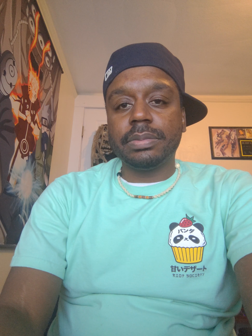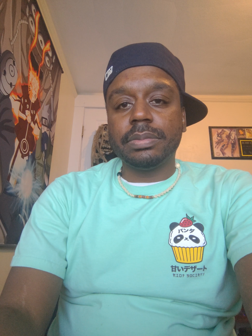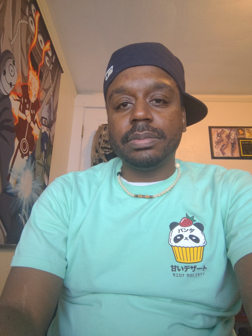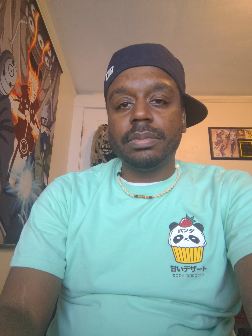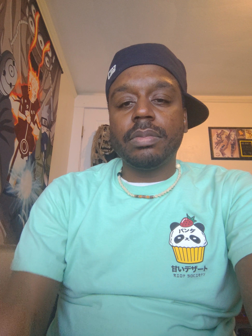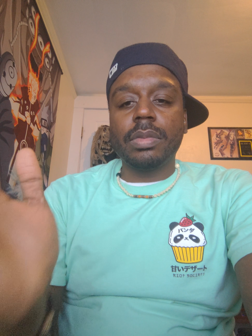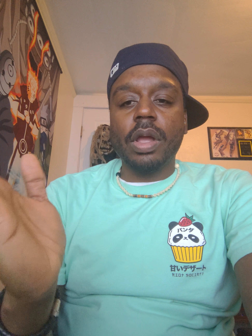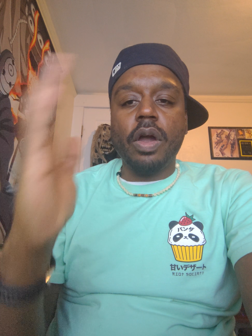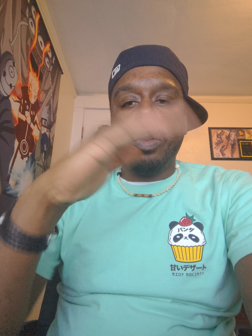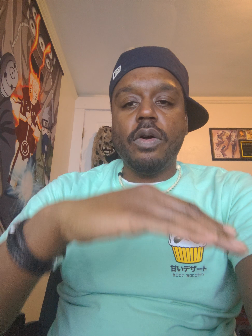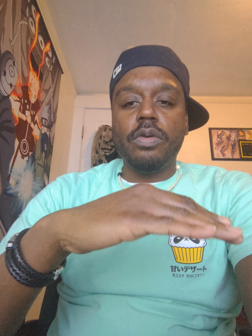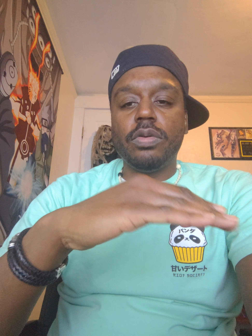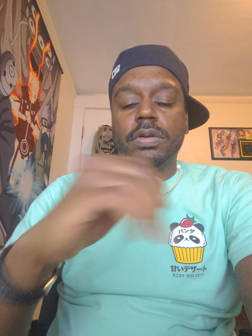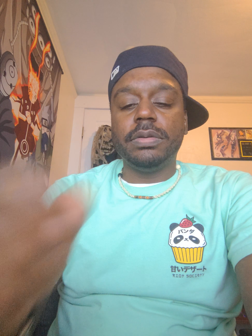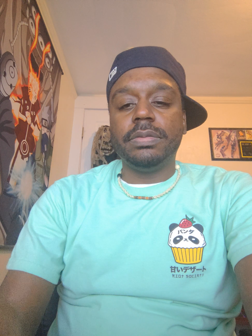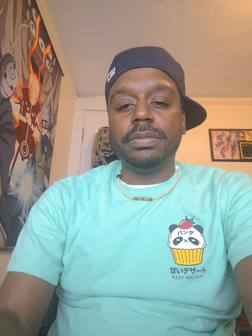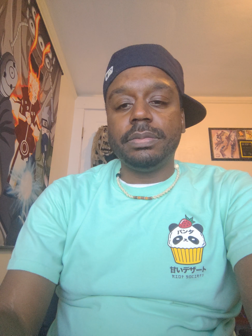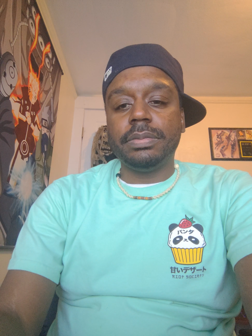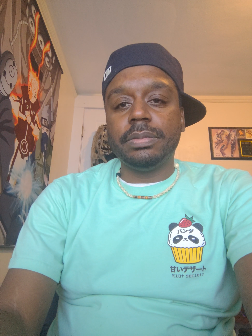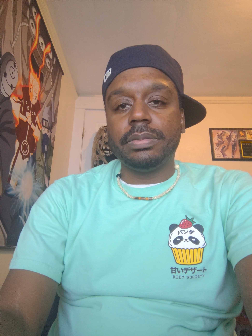on